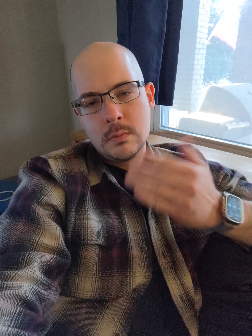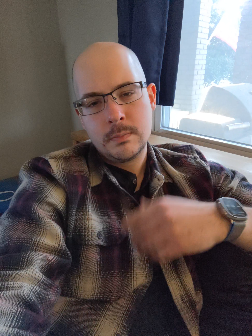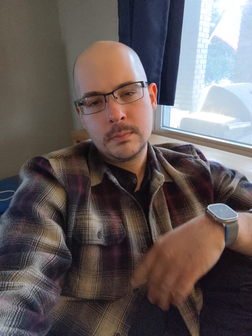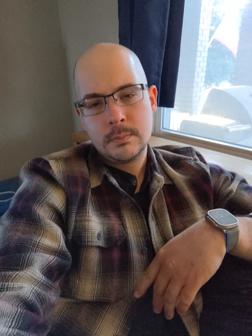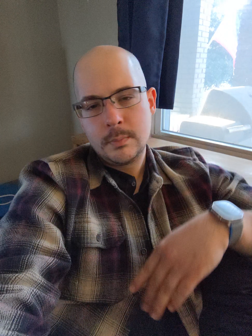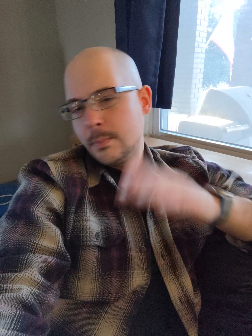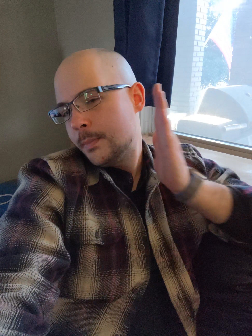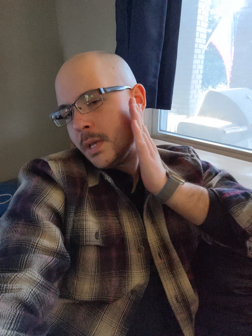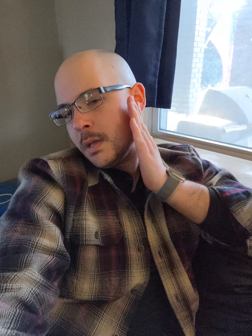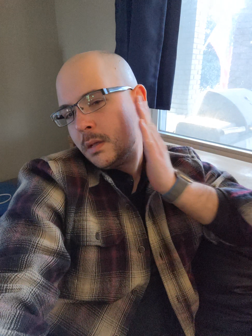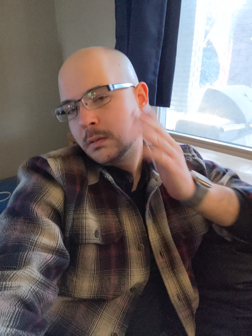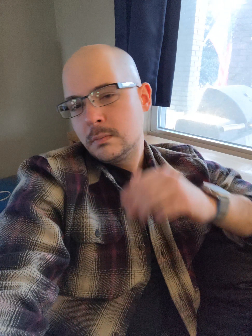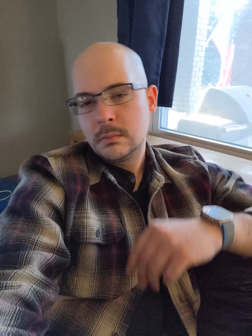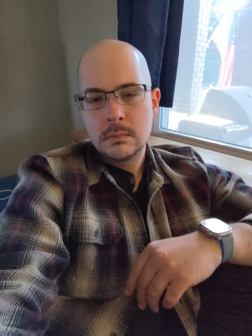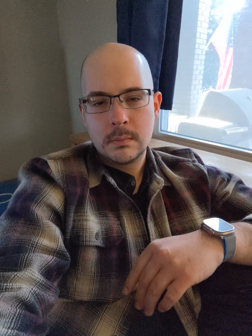bed